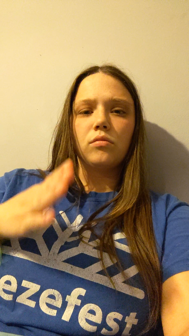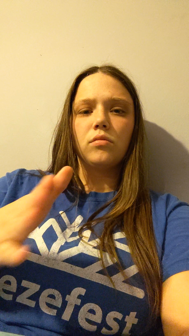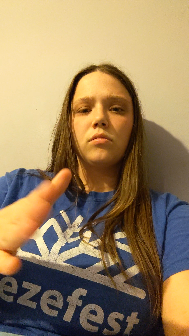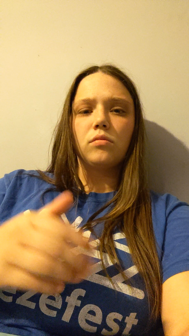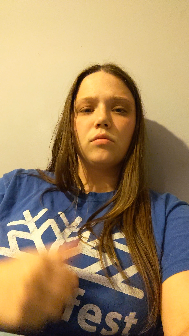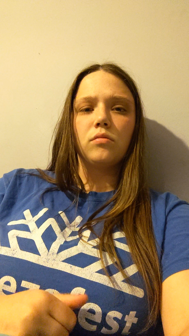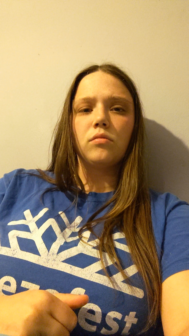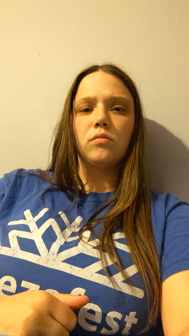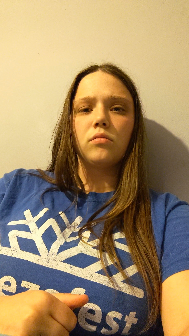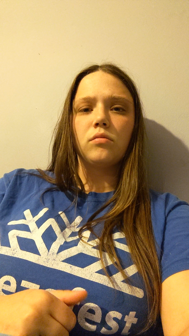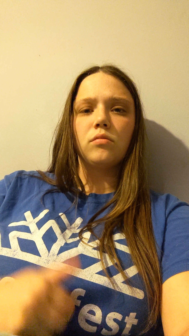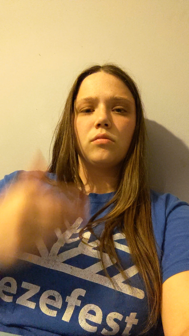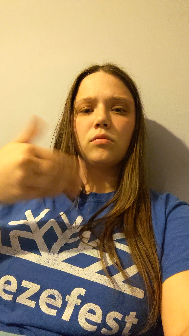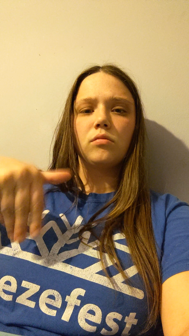shorts